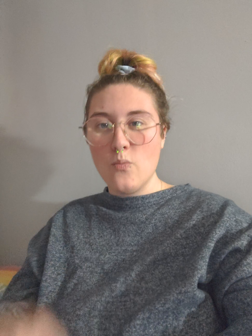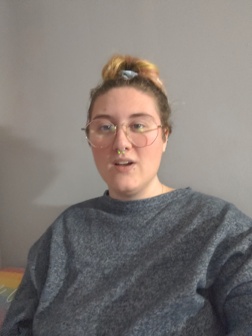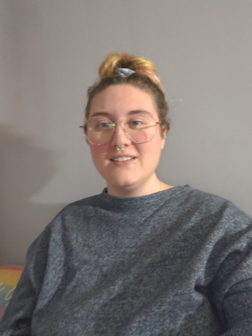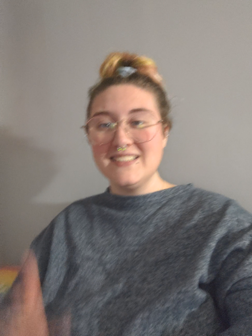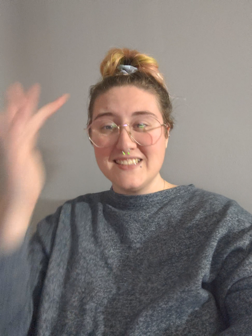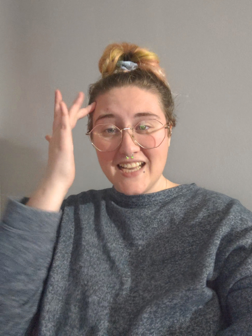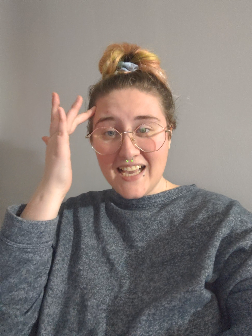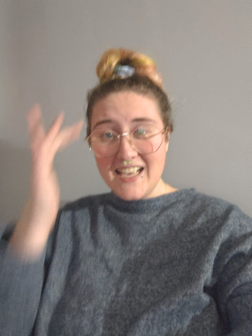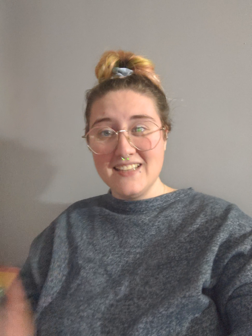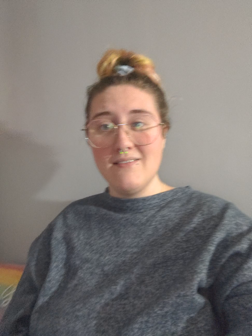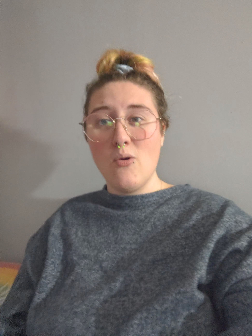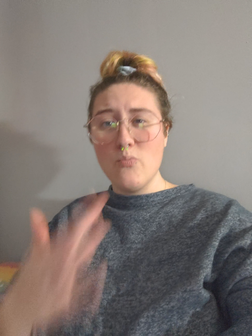sick